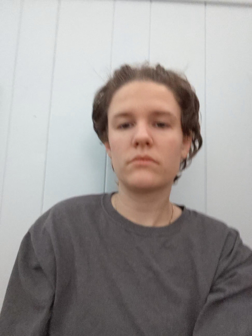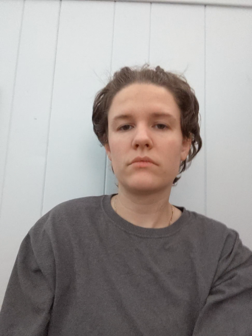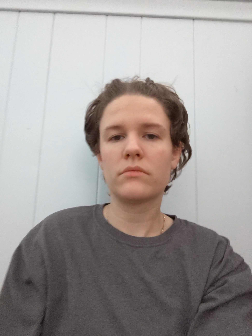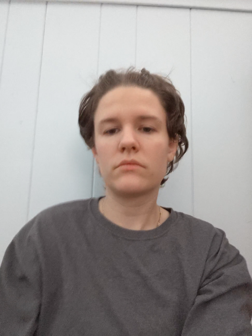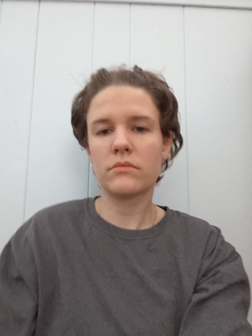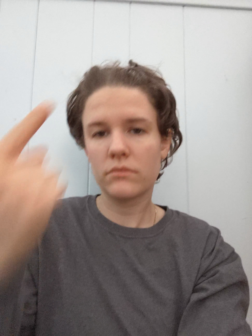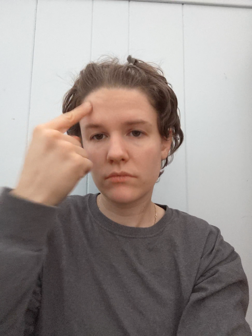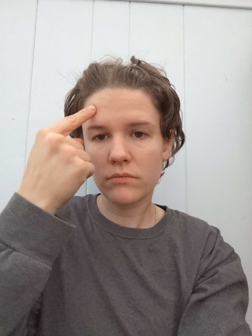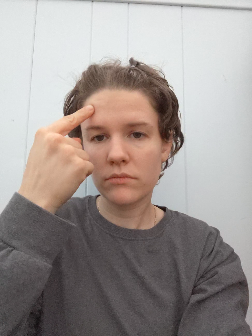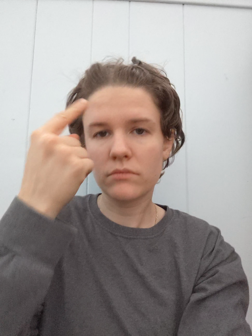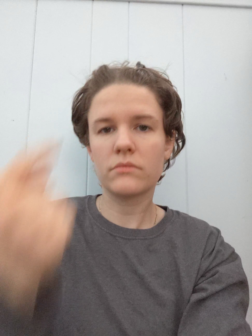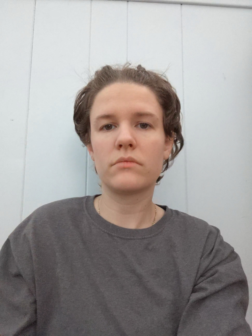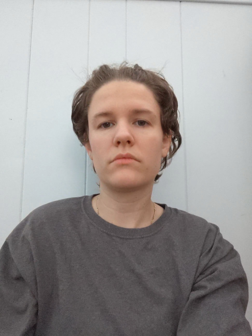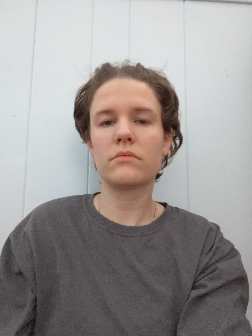think